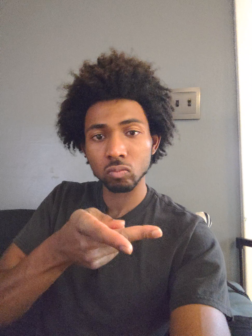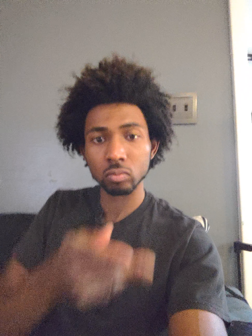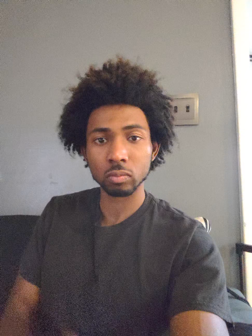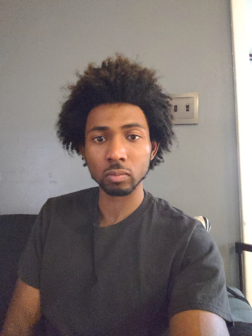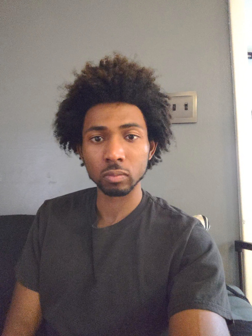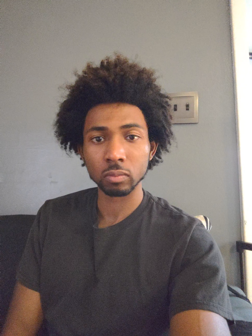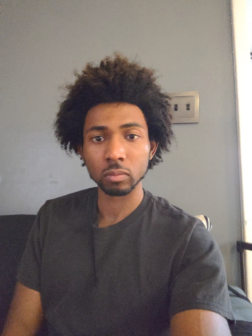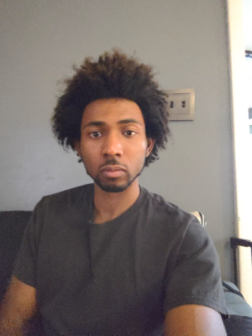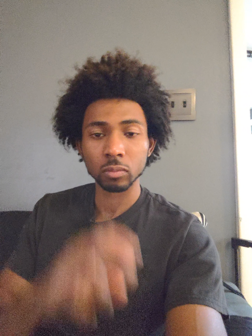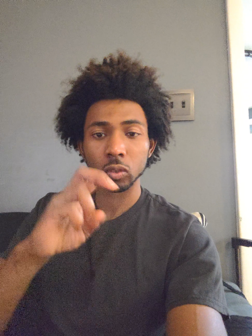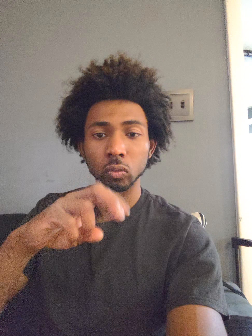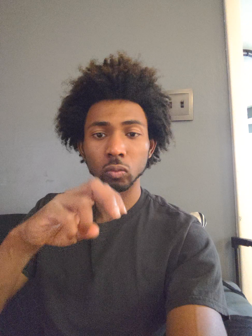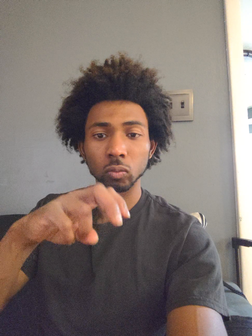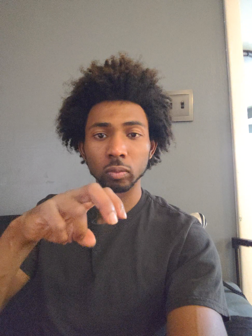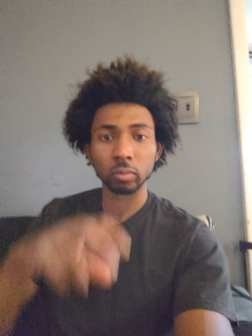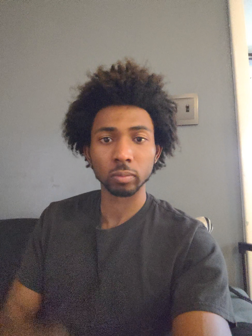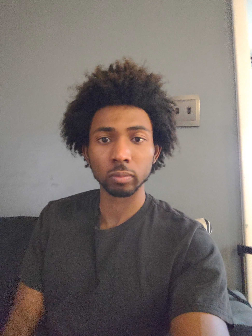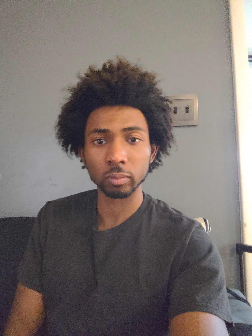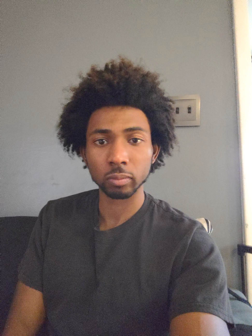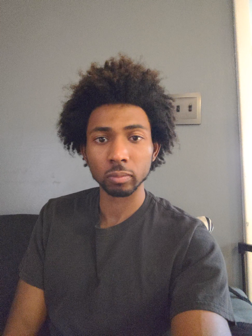potato